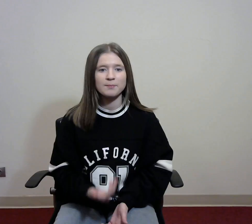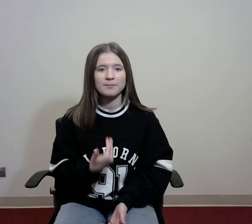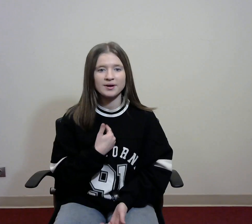mən